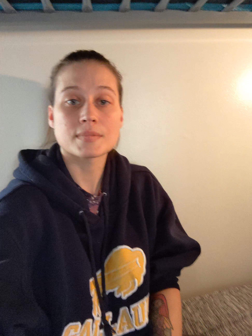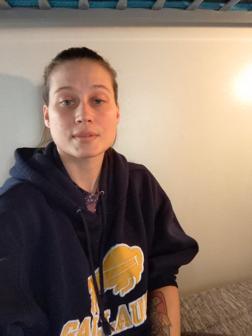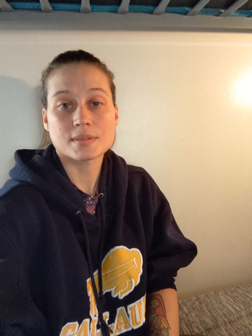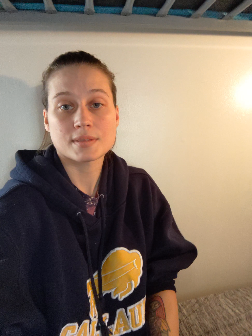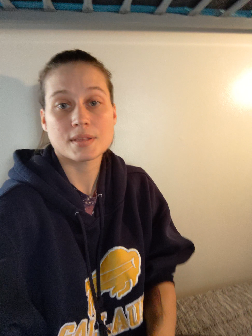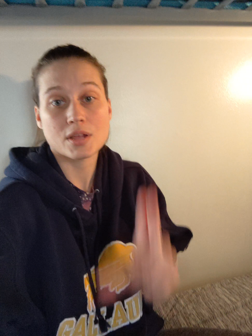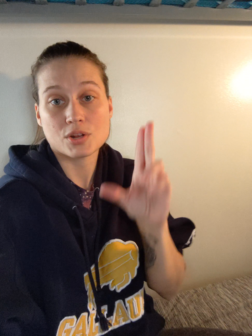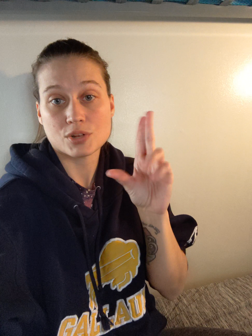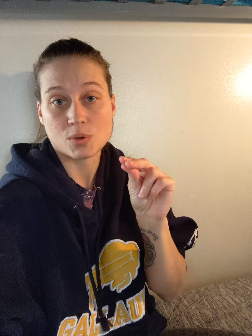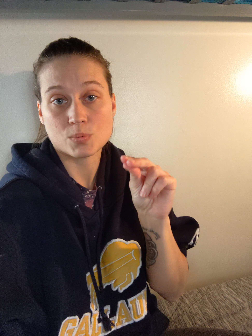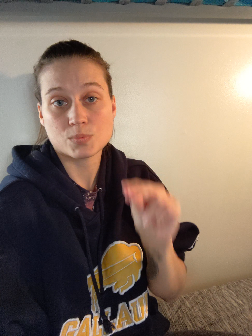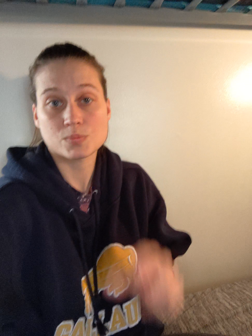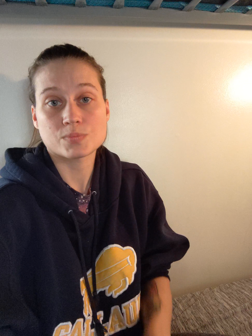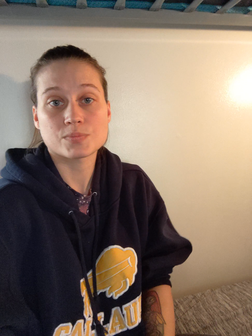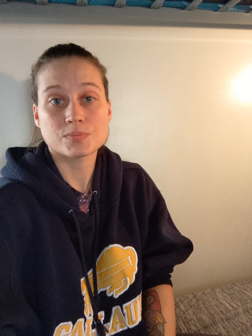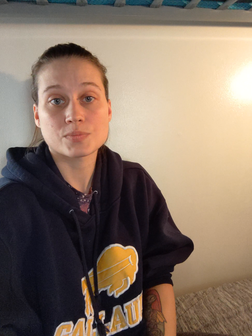no